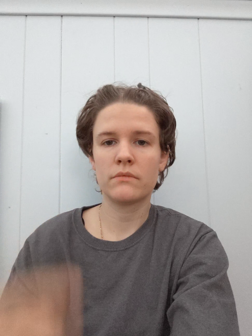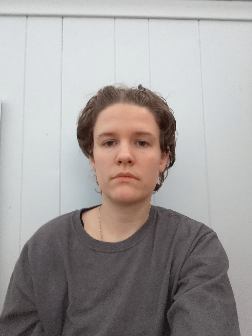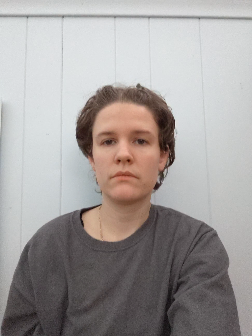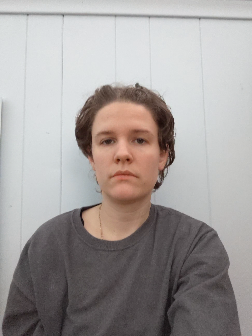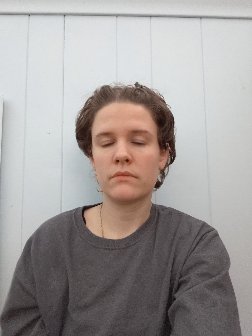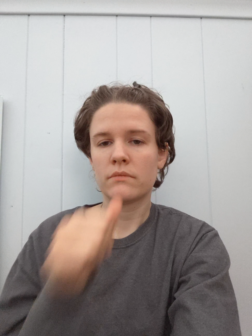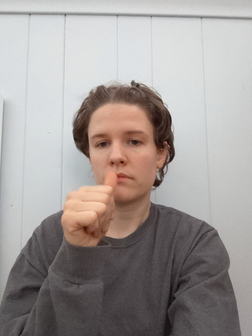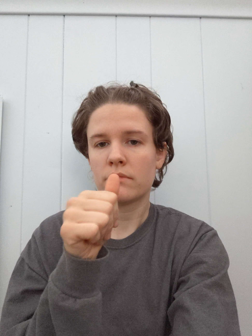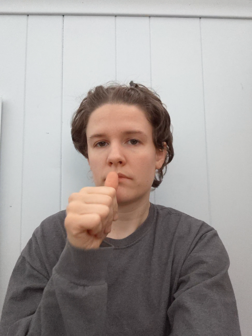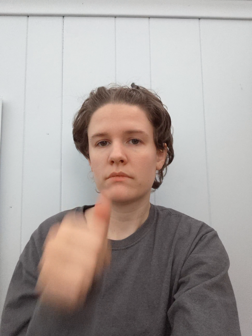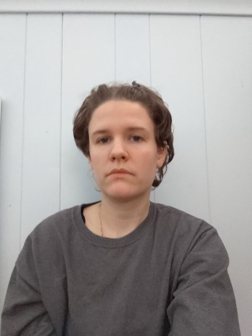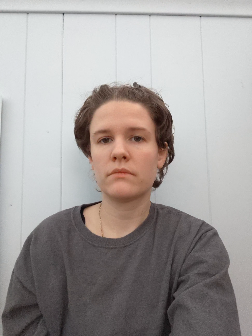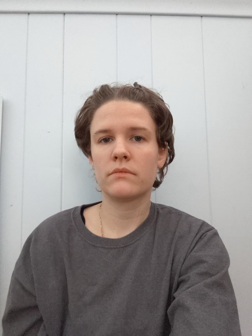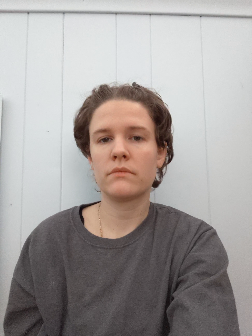nuts